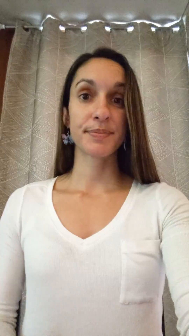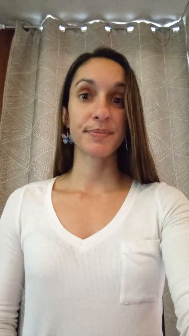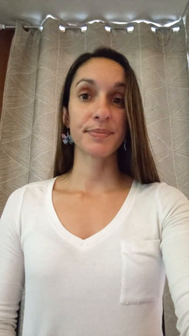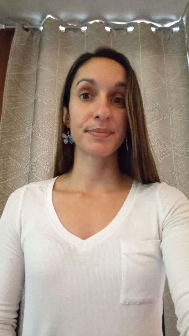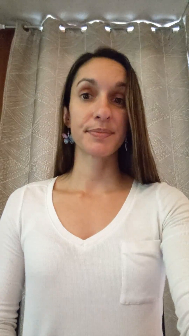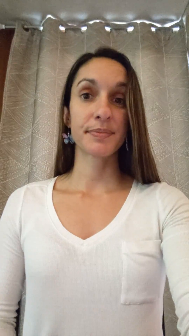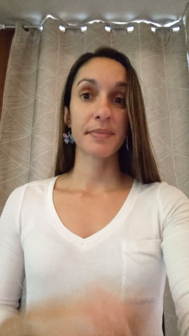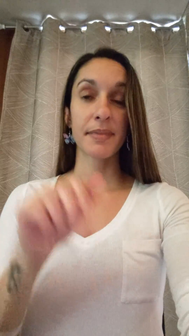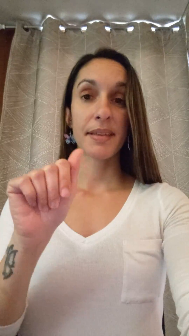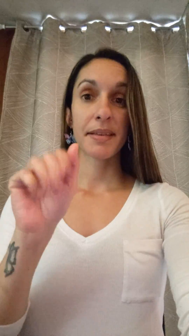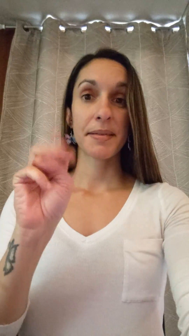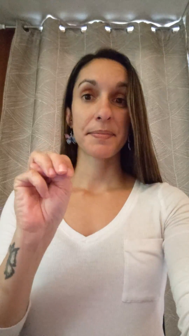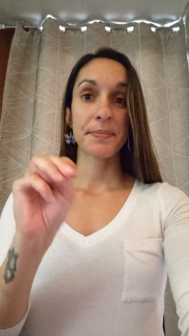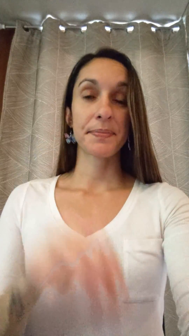am